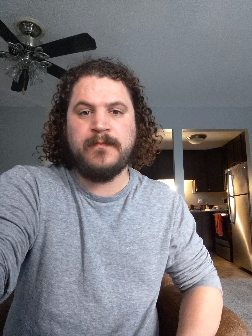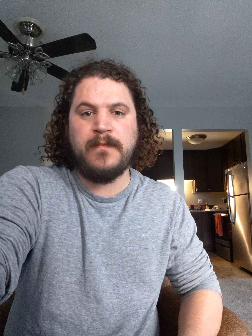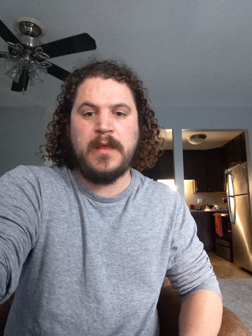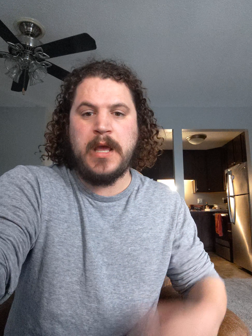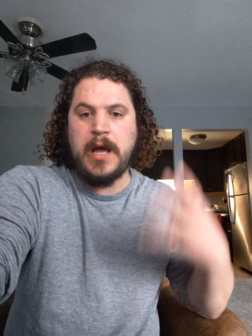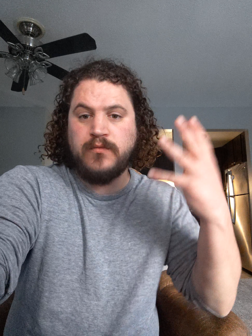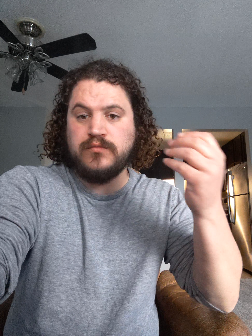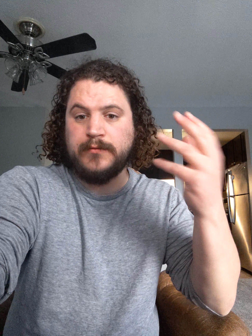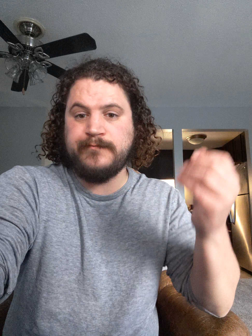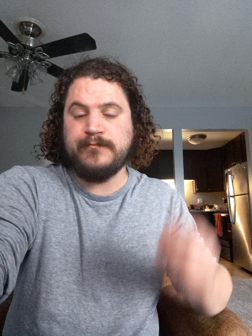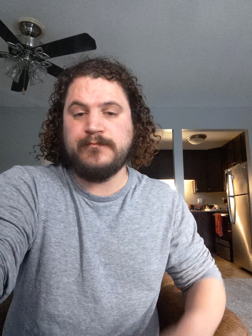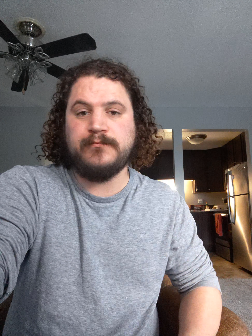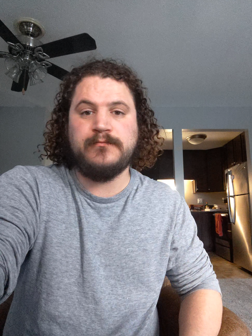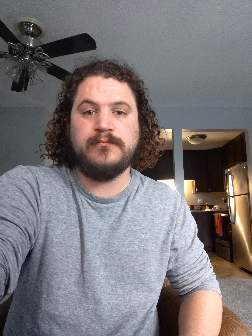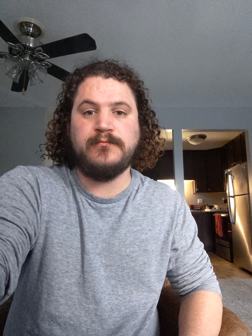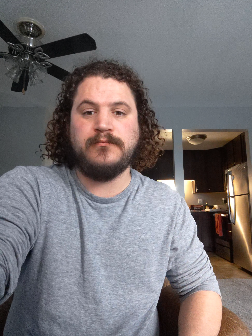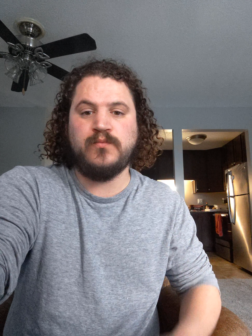outside